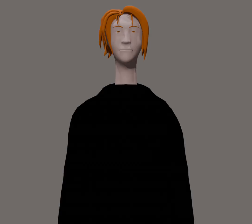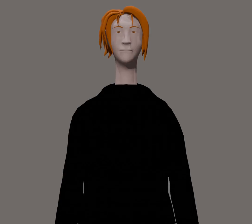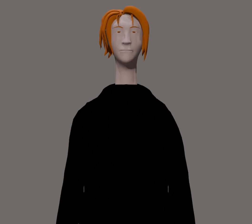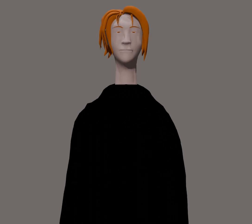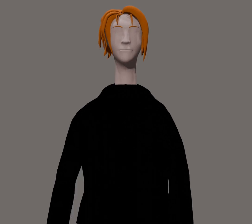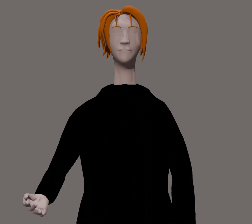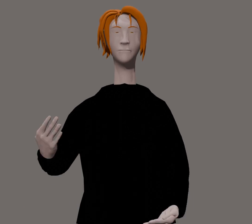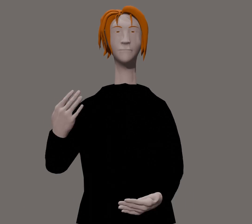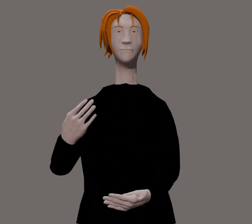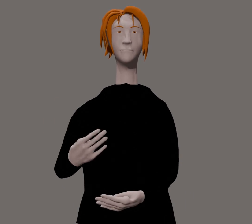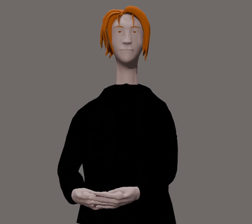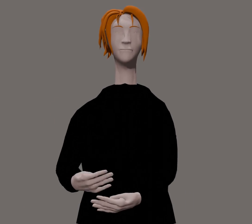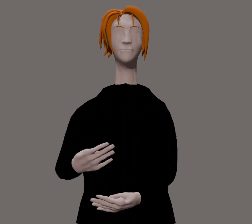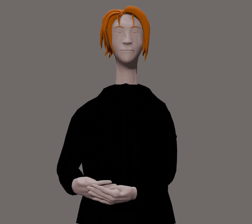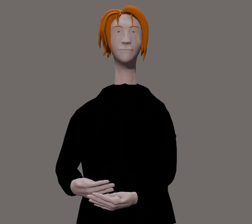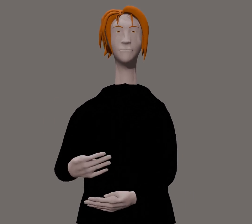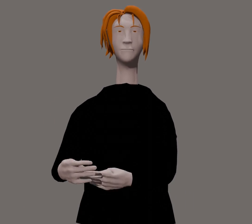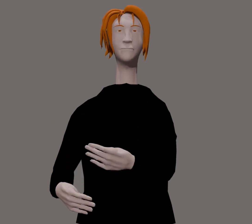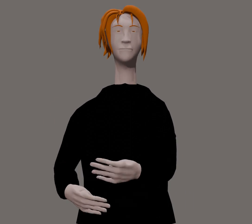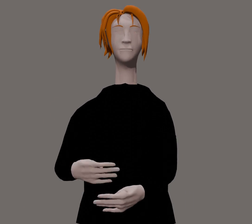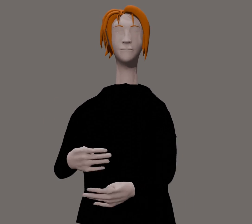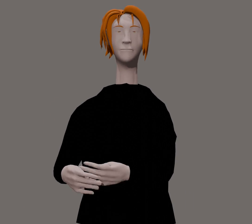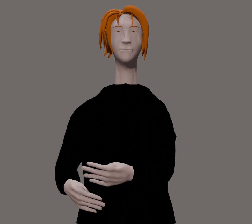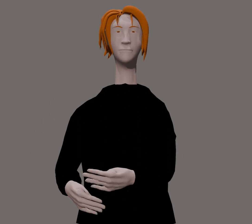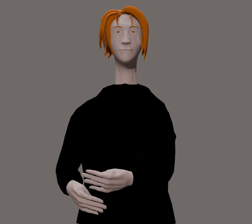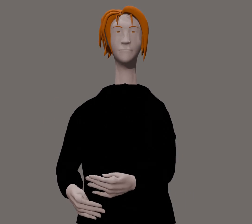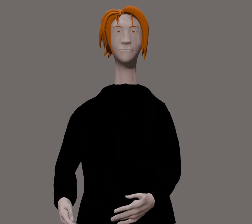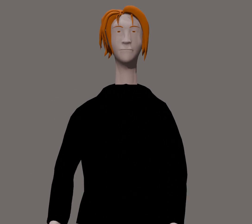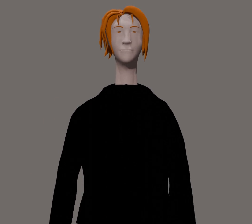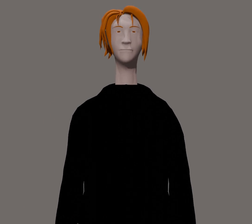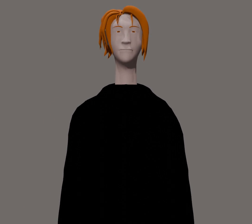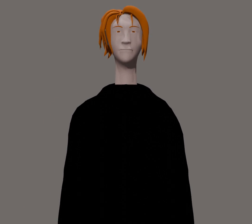Budget